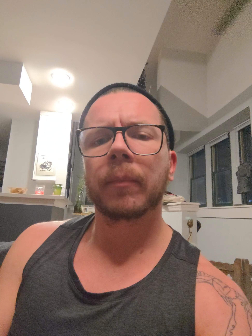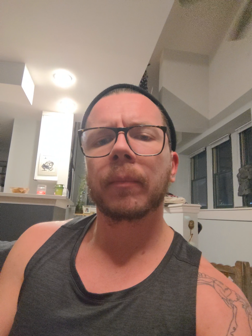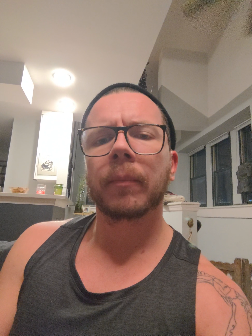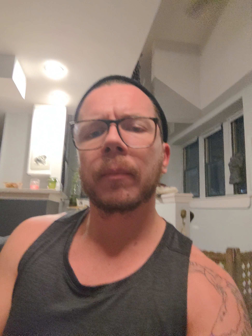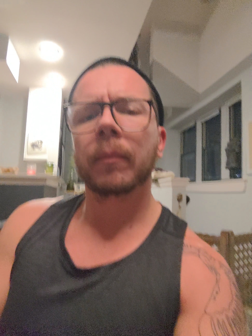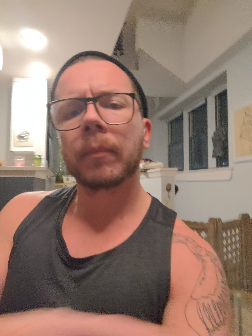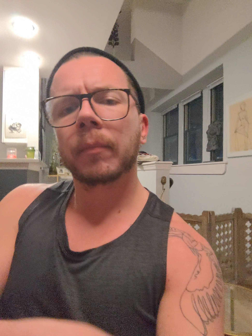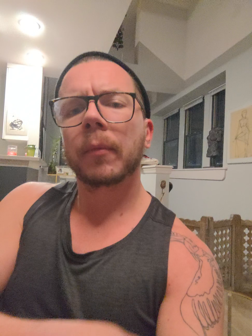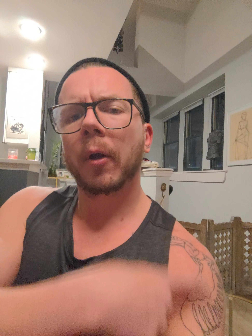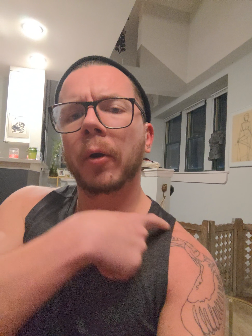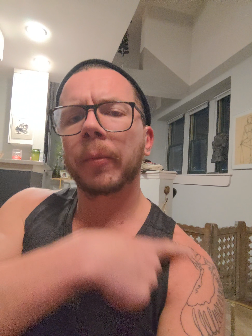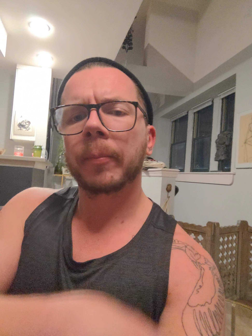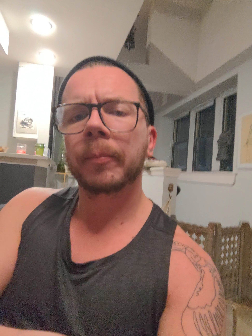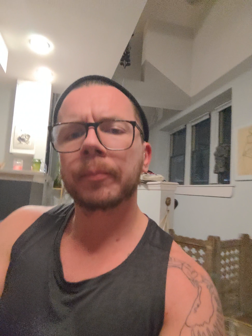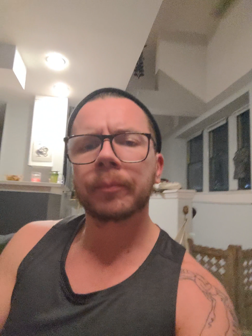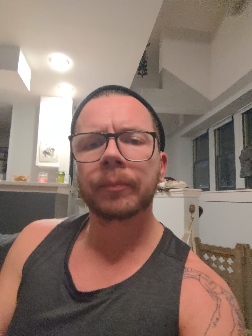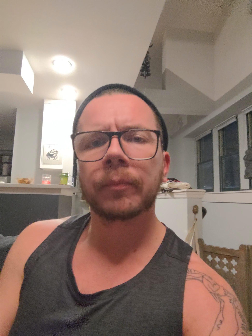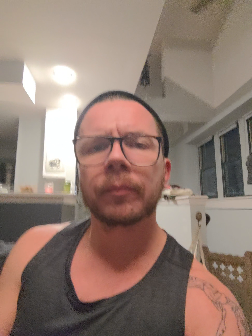arm